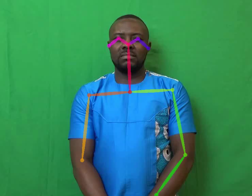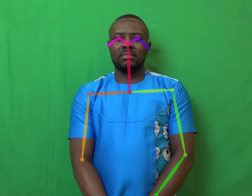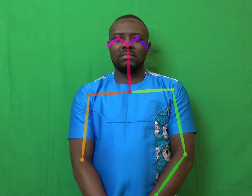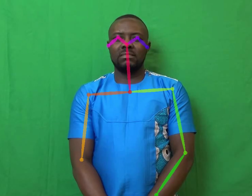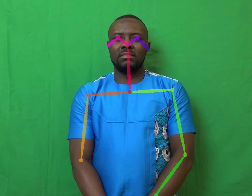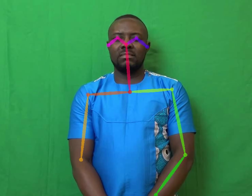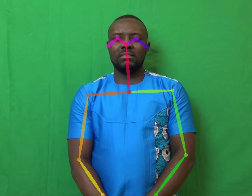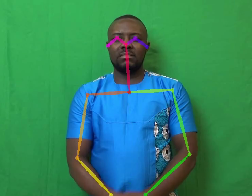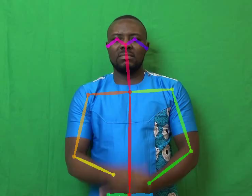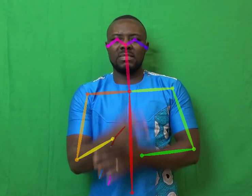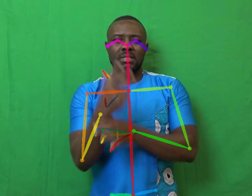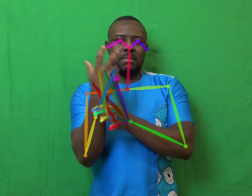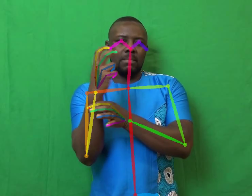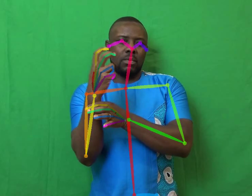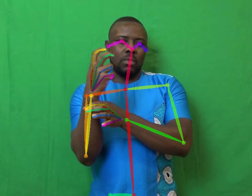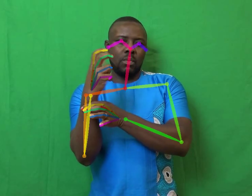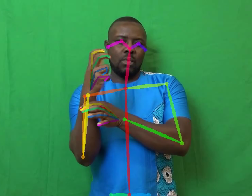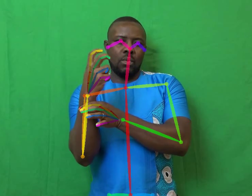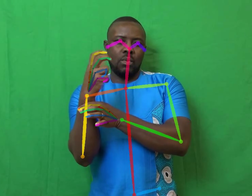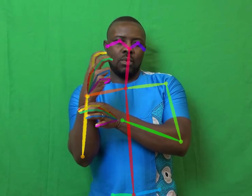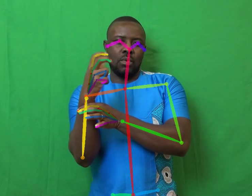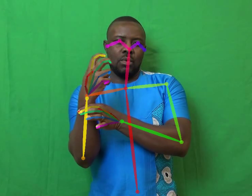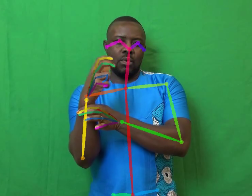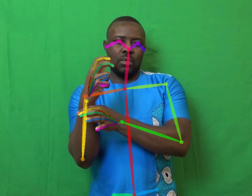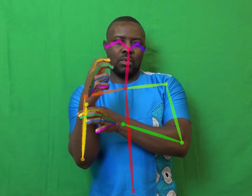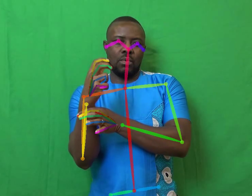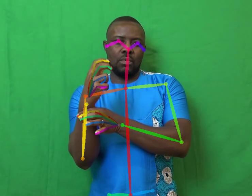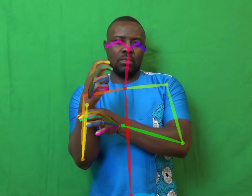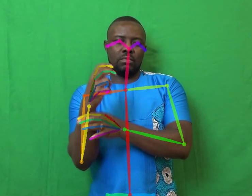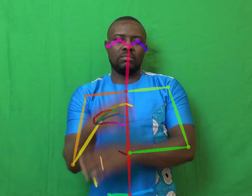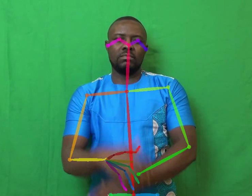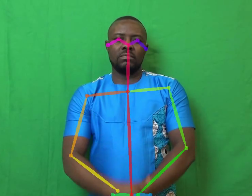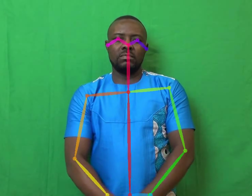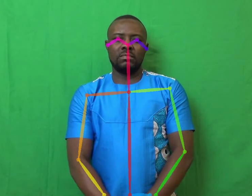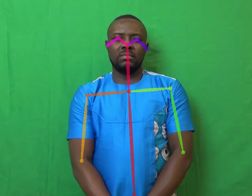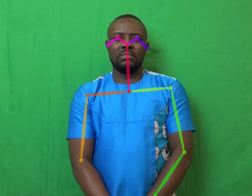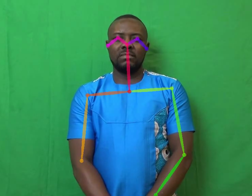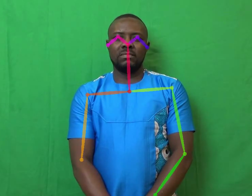bone